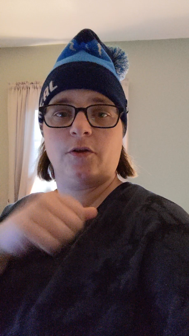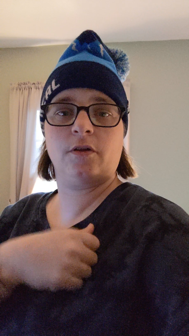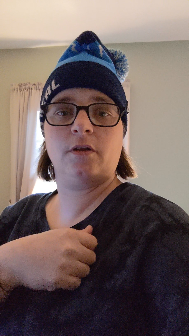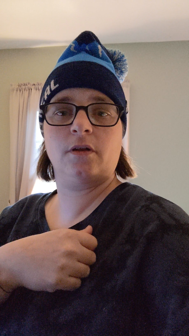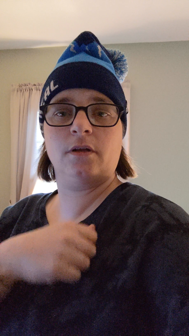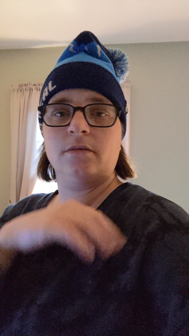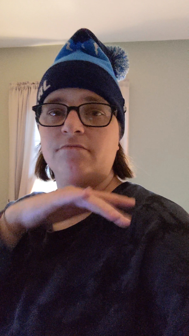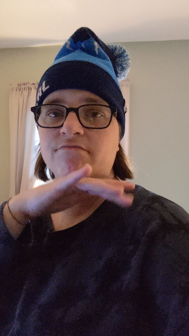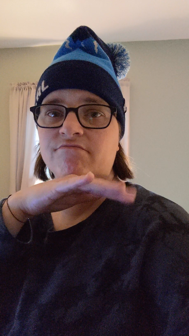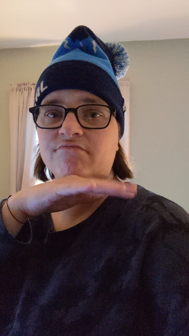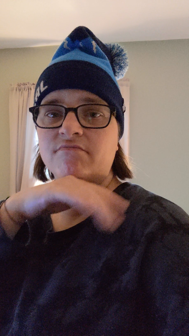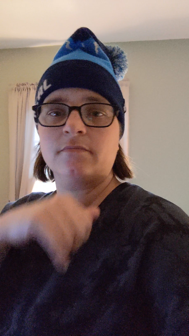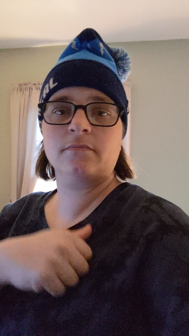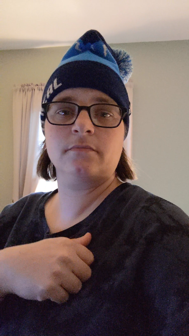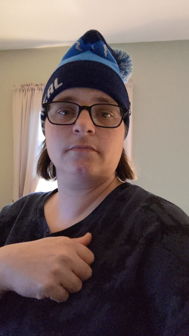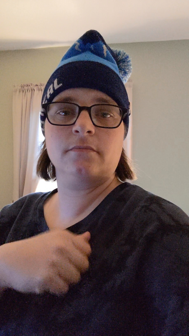naughty